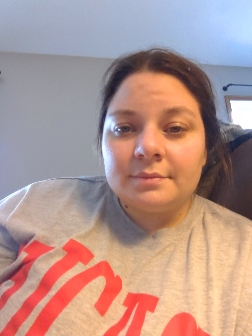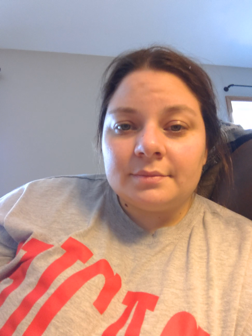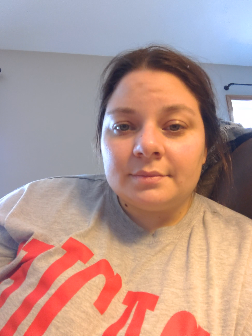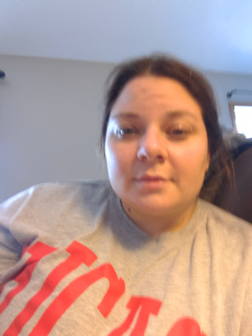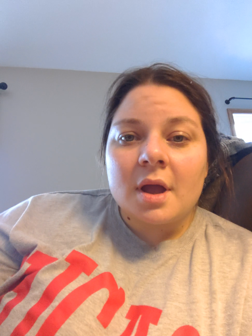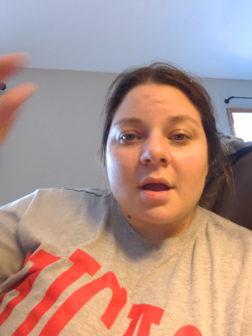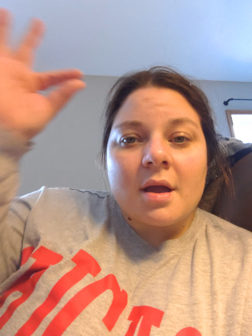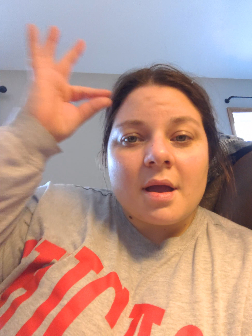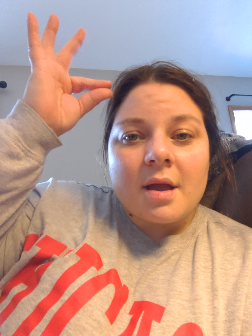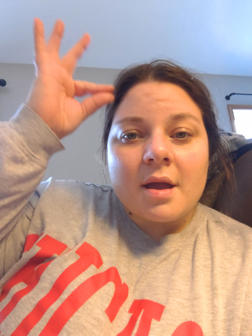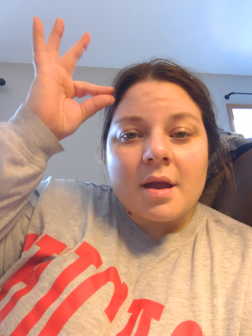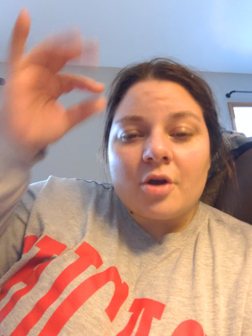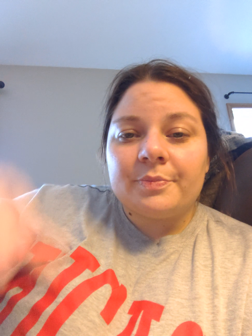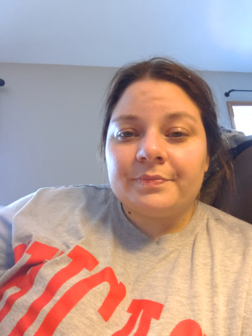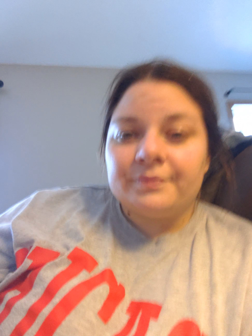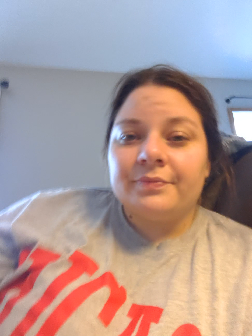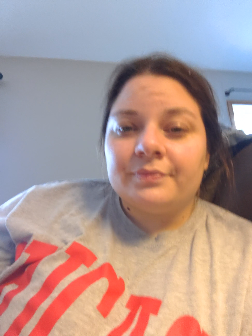hair